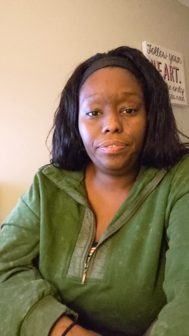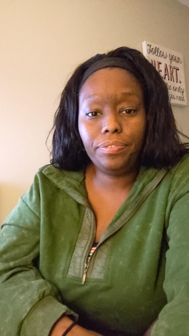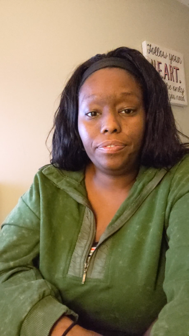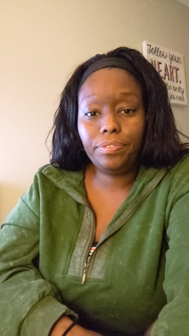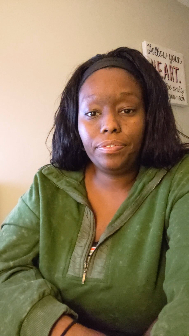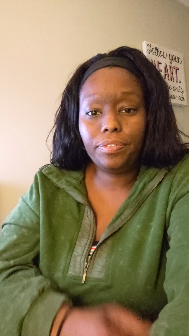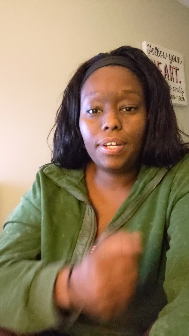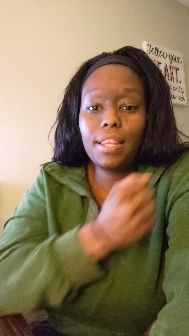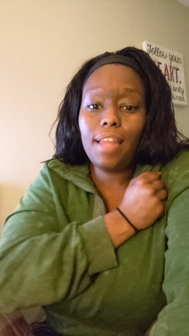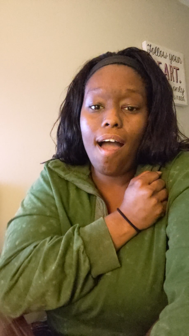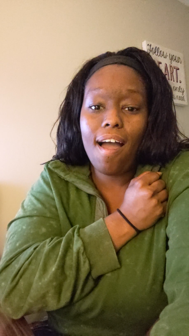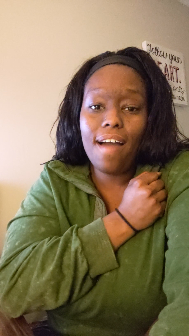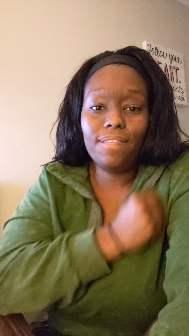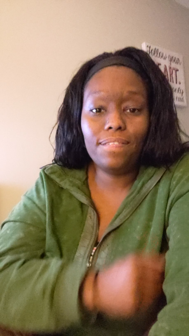love